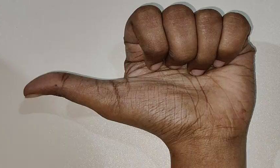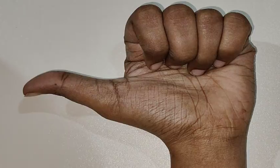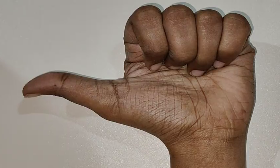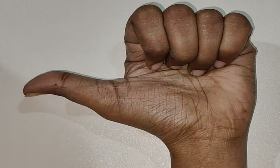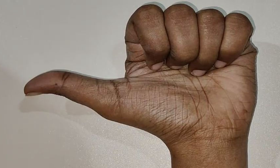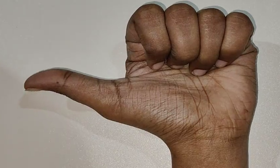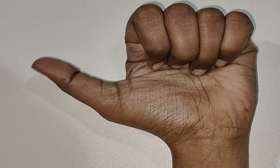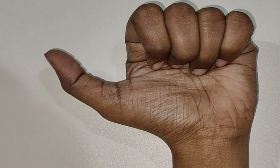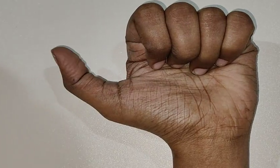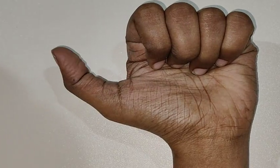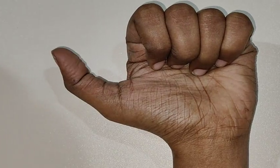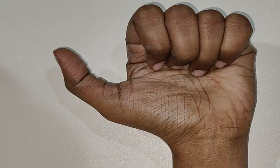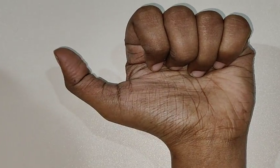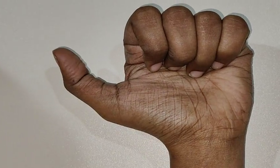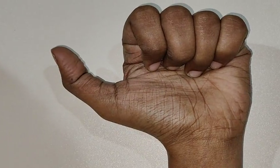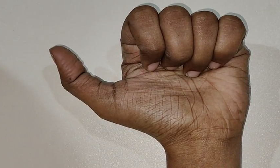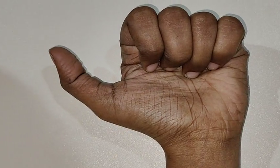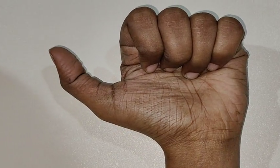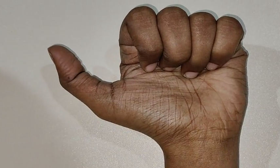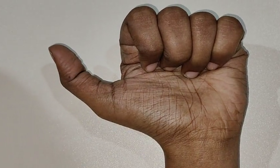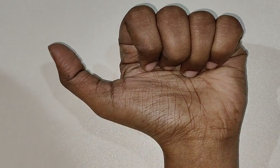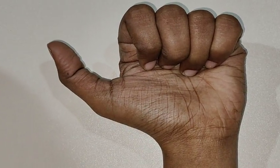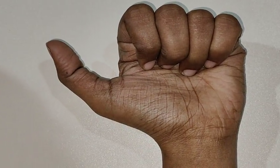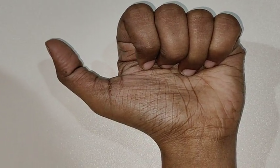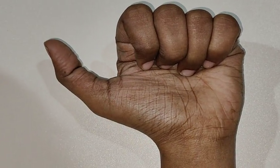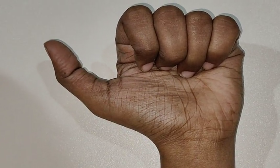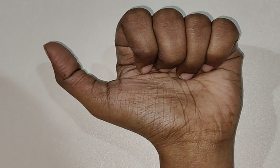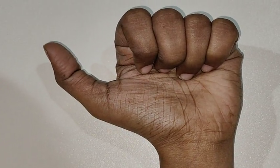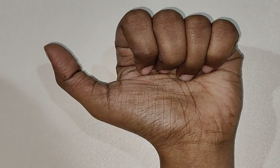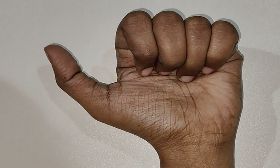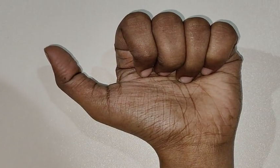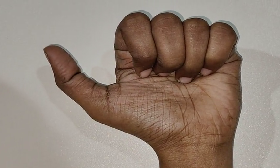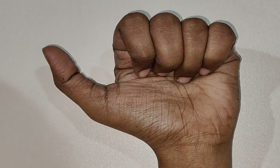ഏ